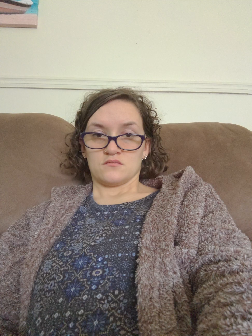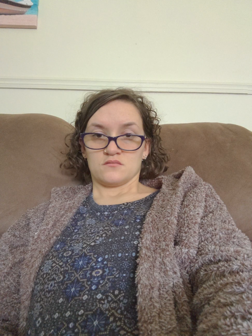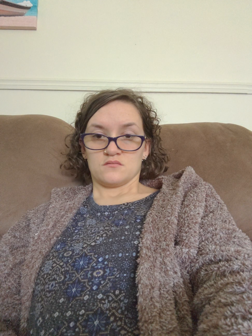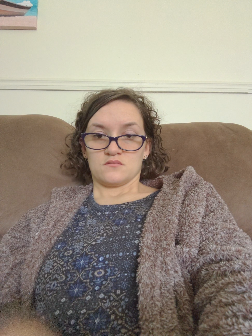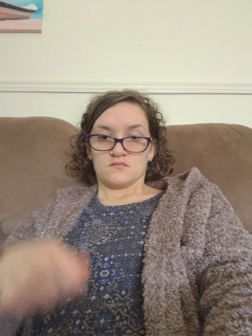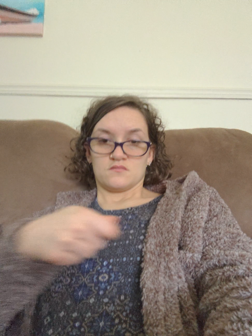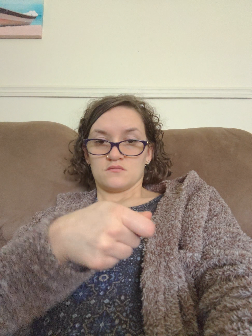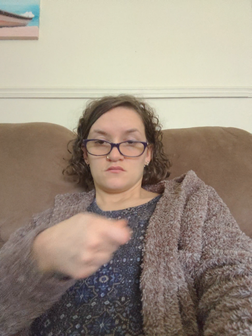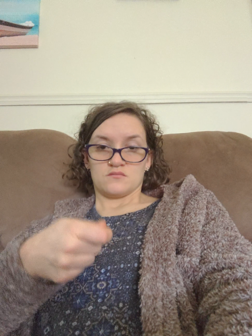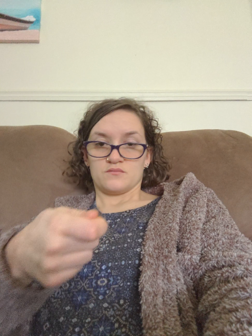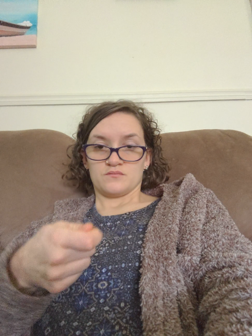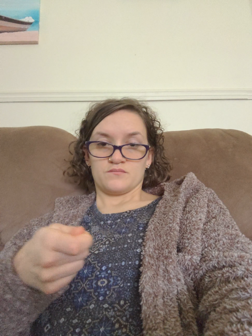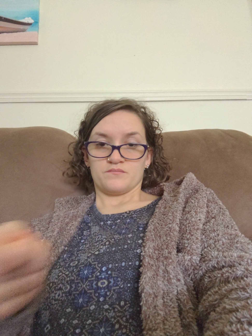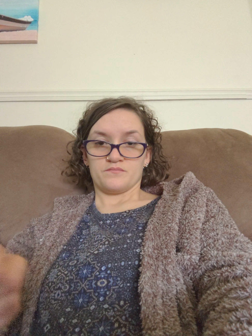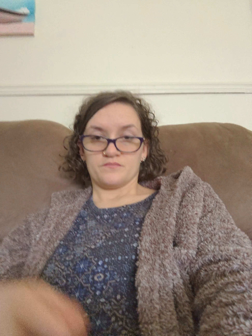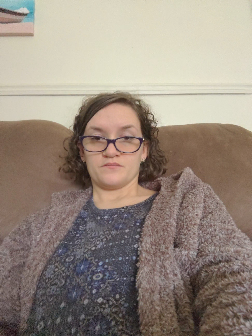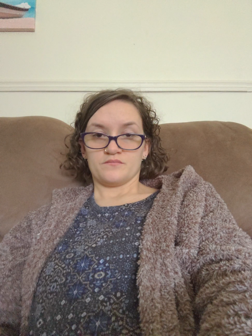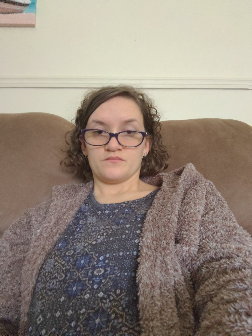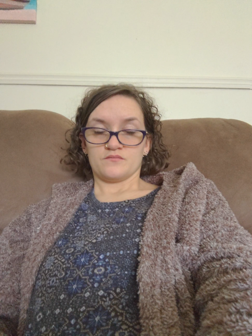vacuum